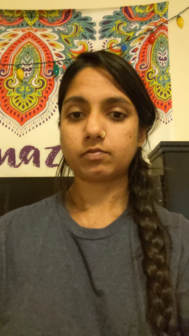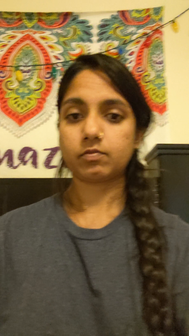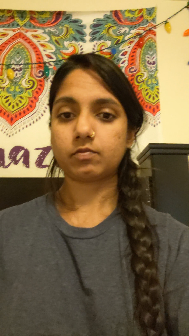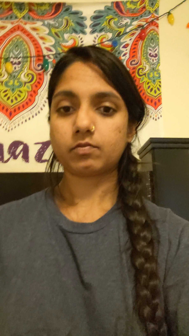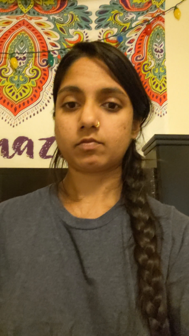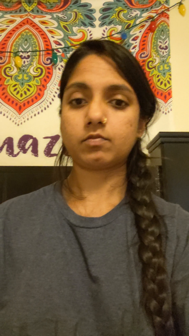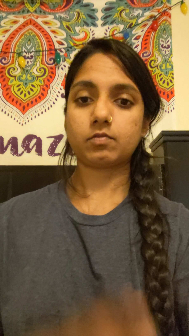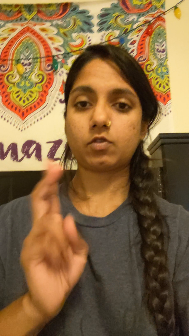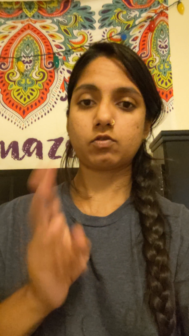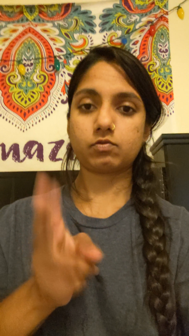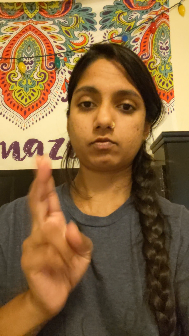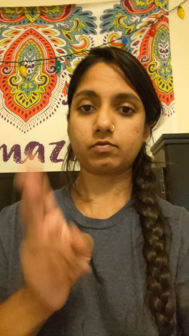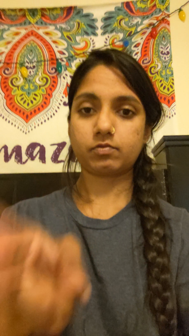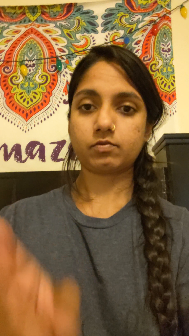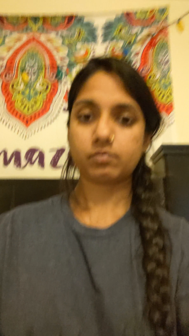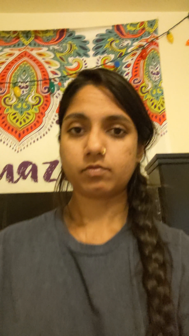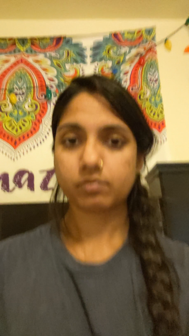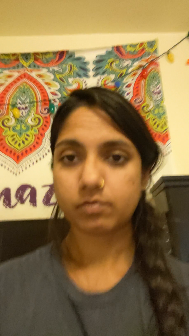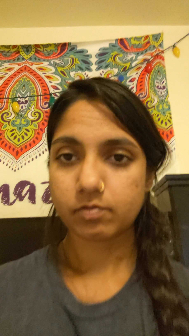hurry